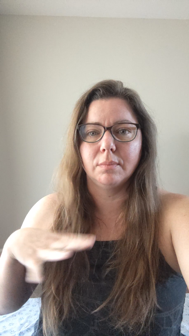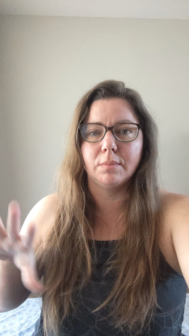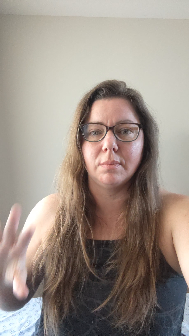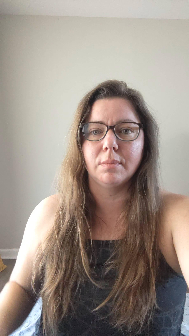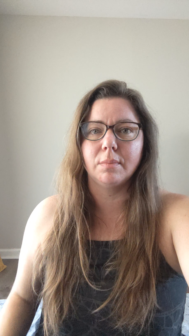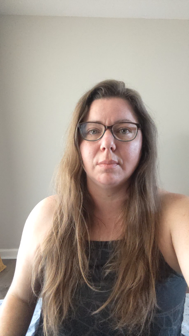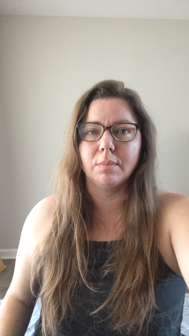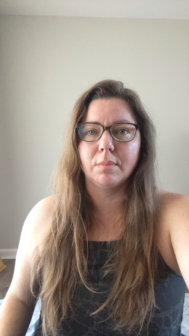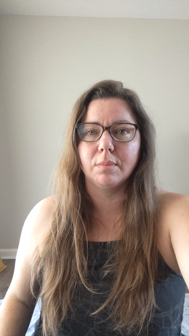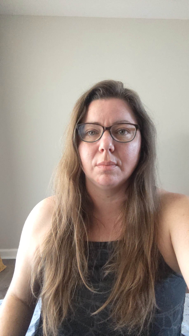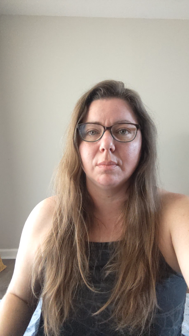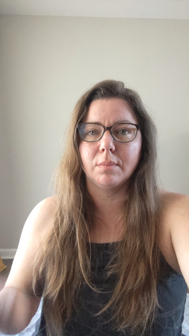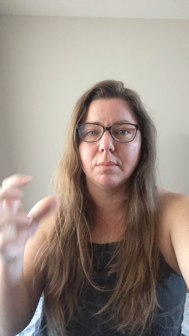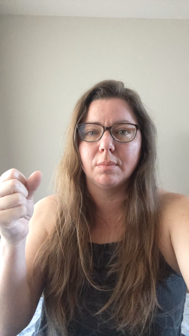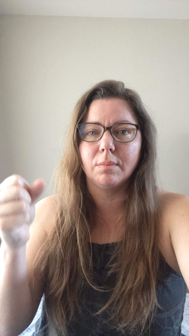get